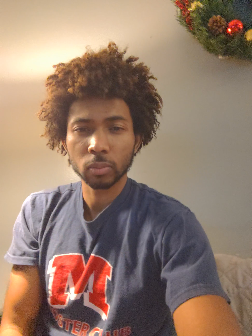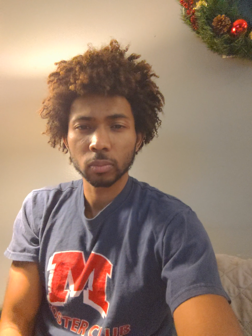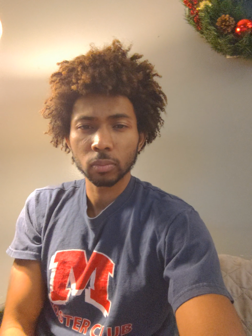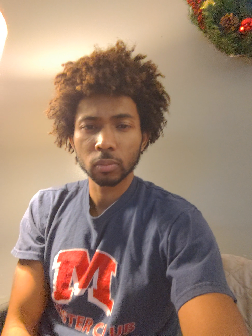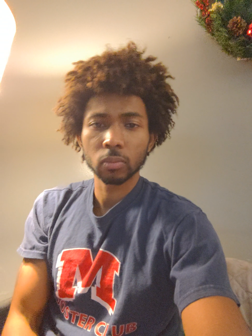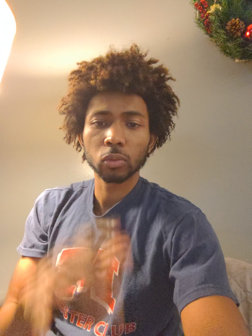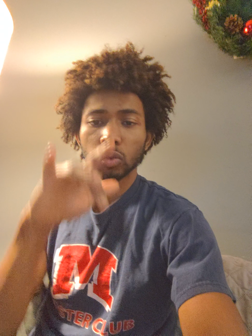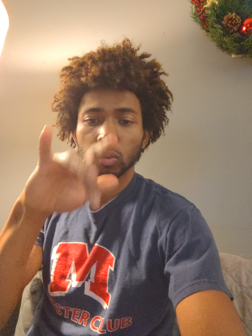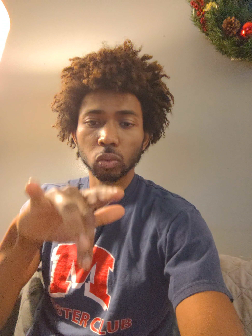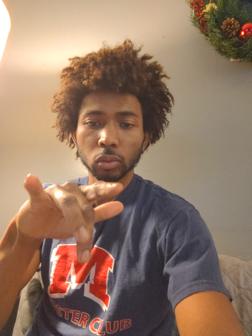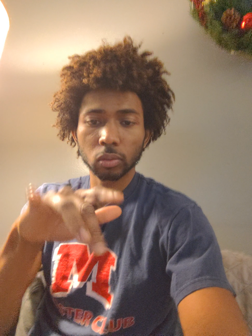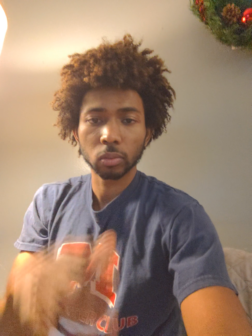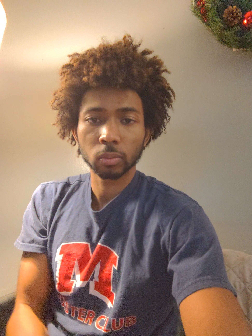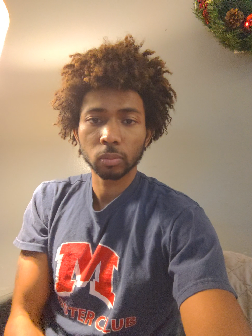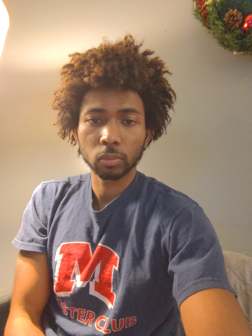touch